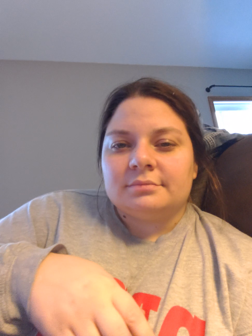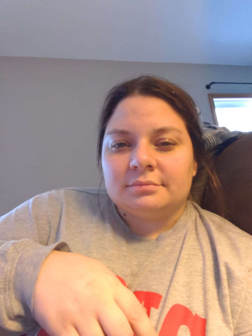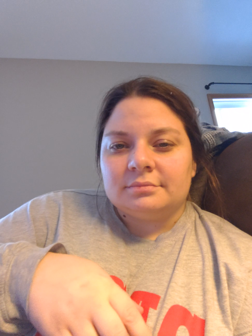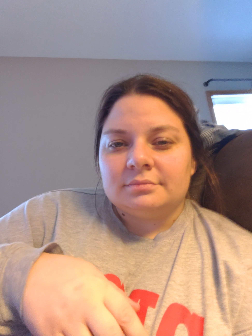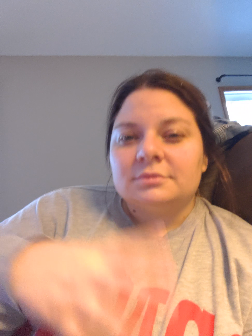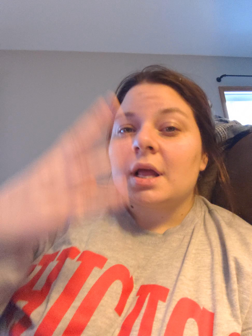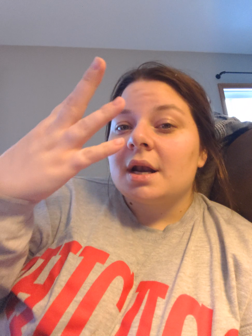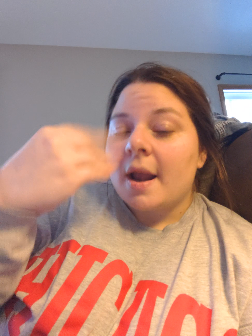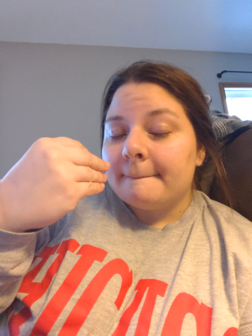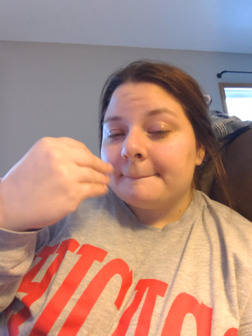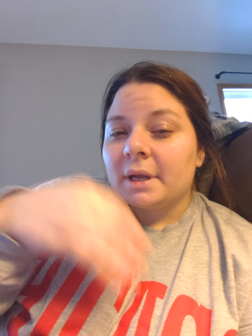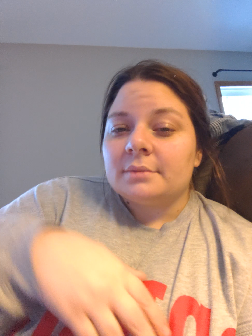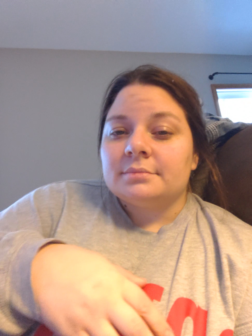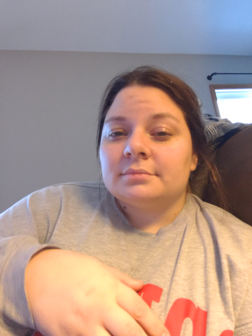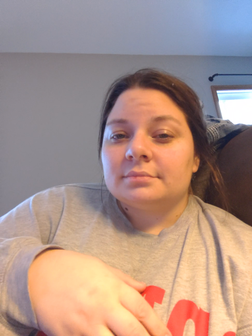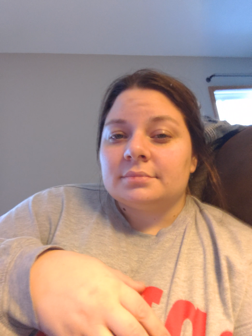nap